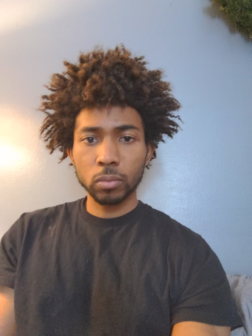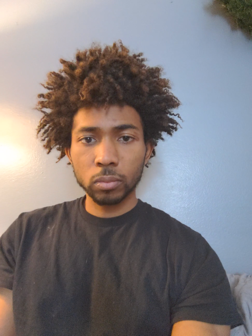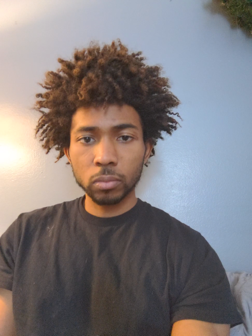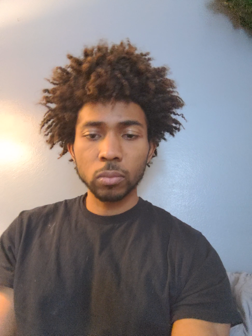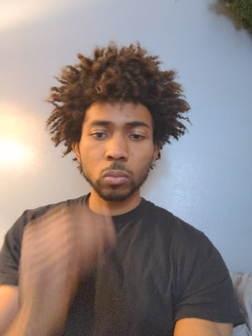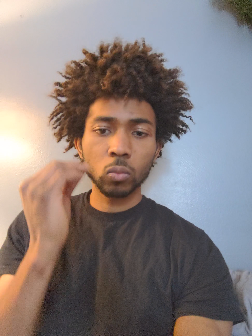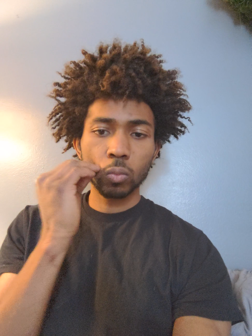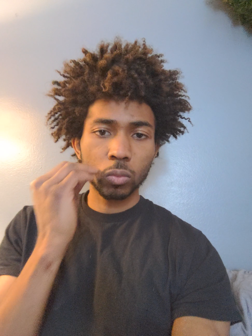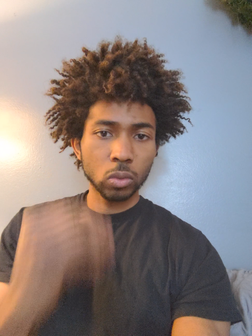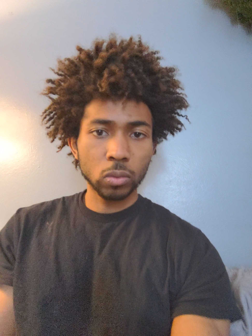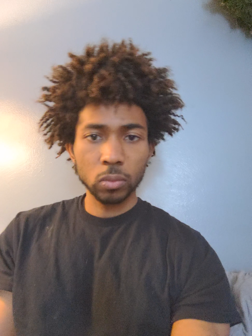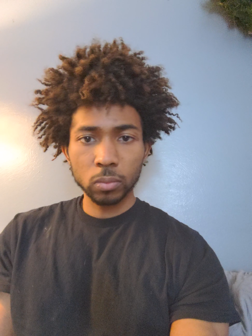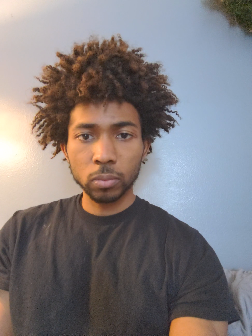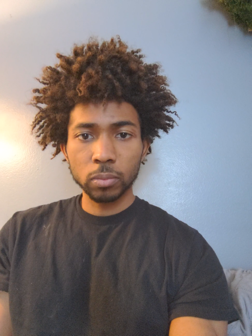kiss